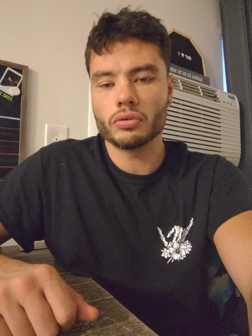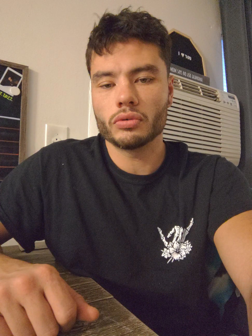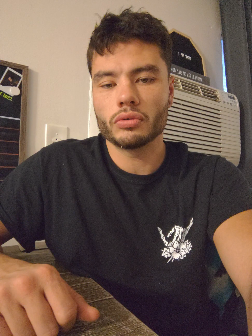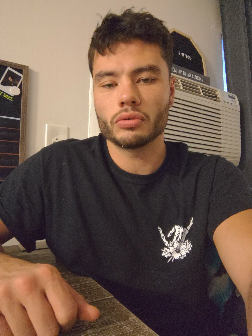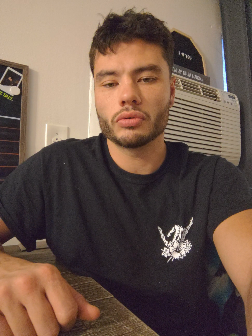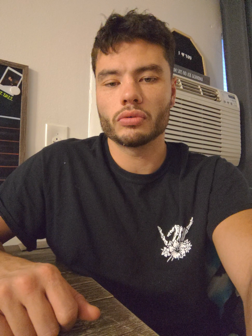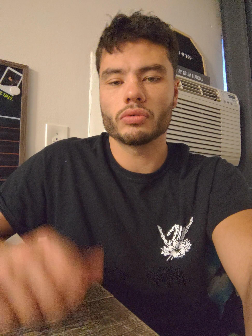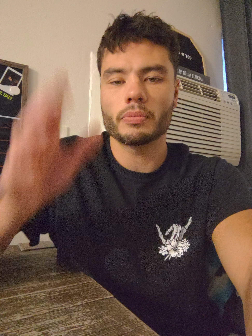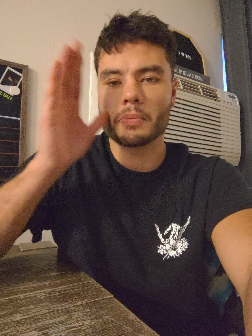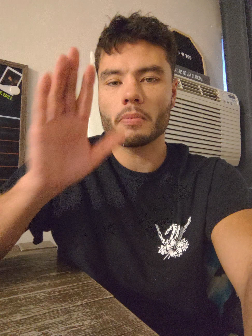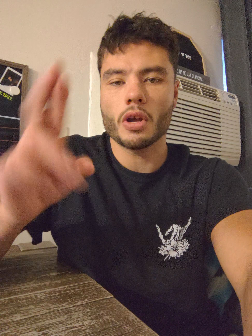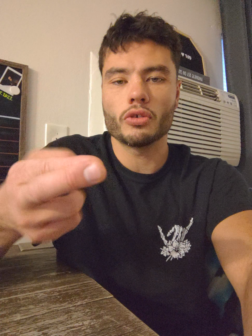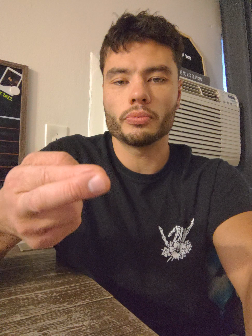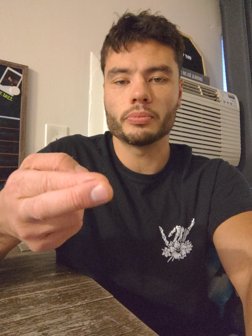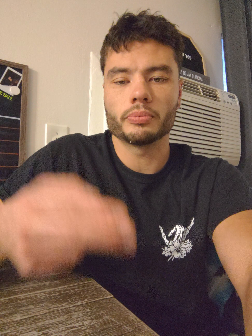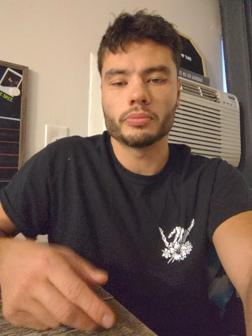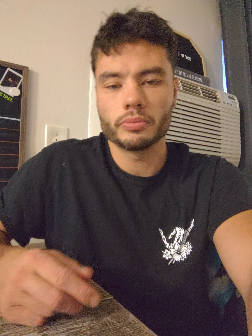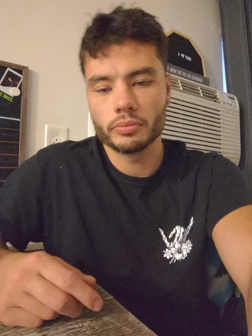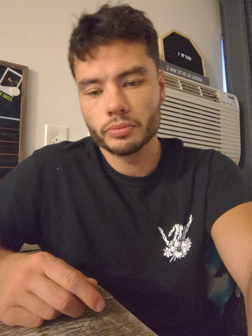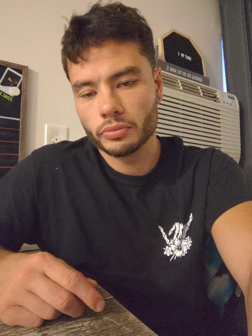bedroom